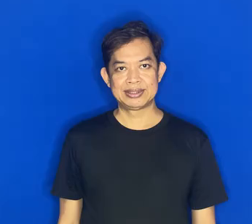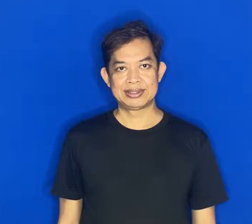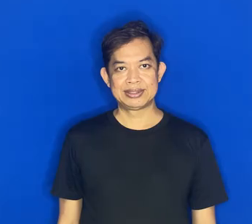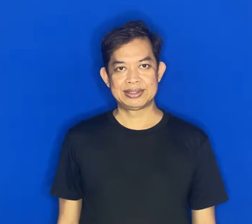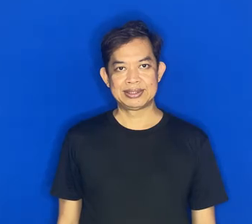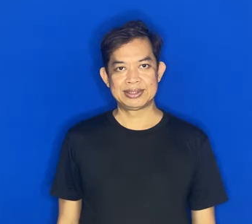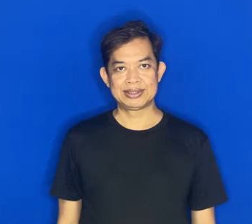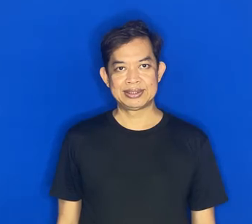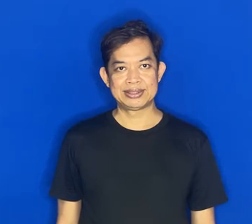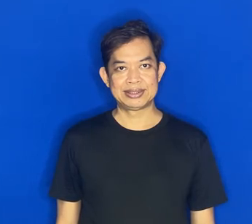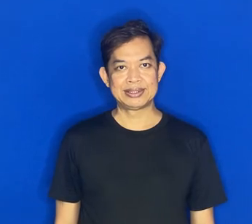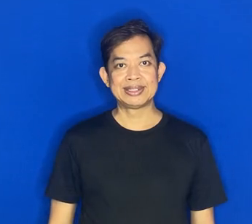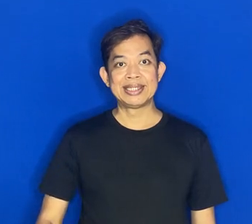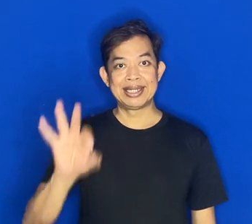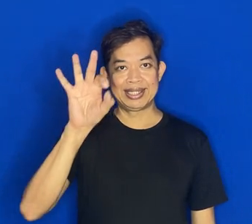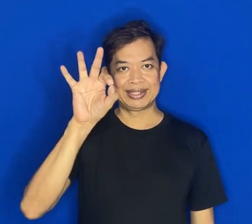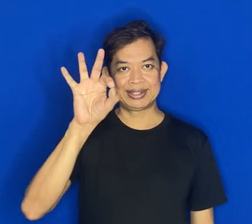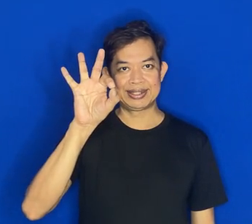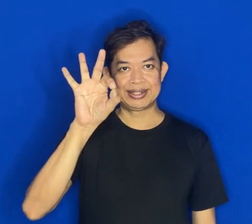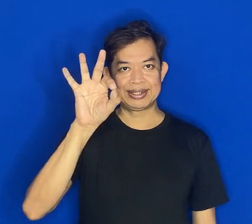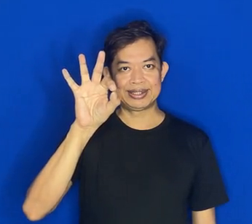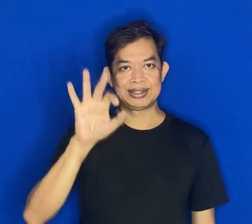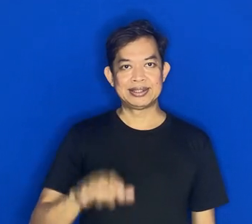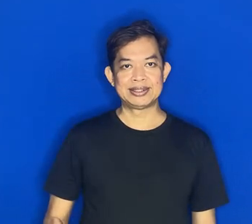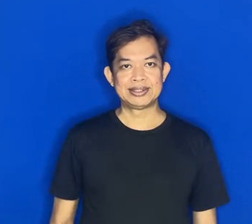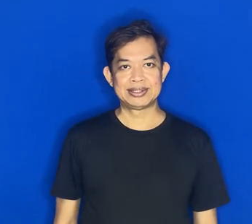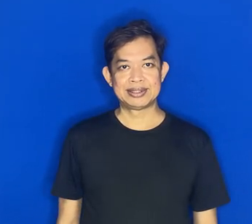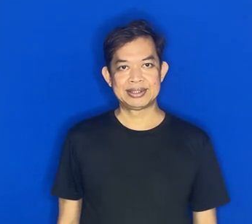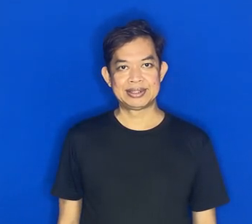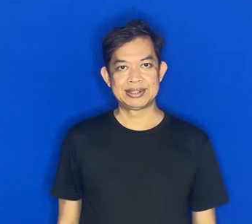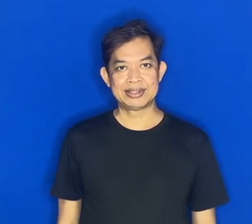nine